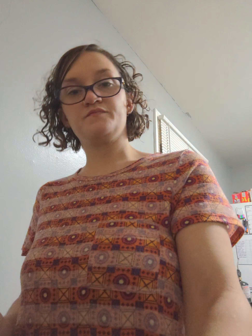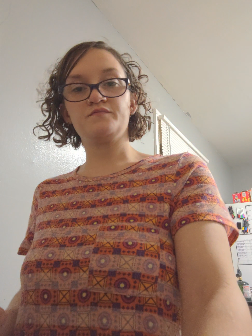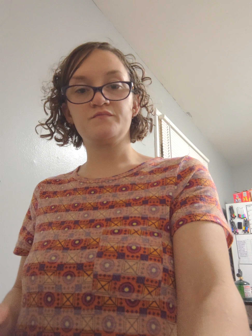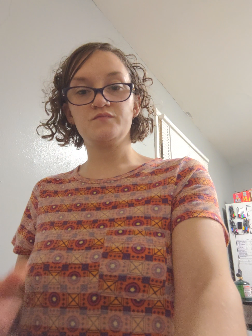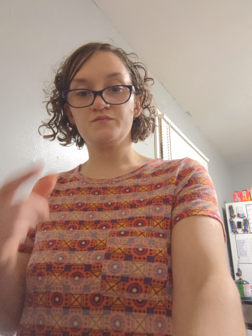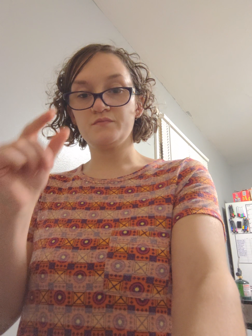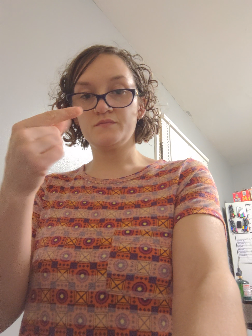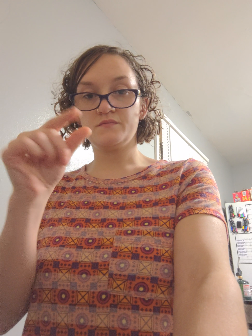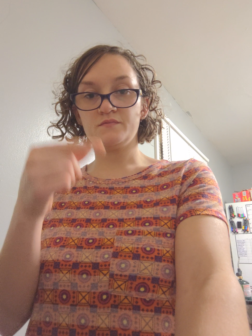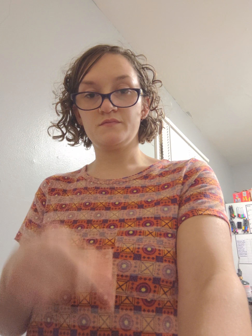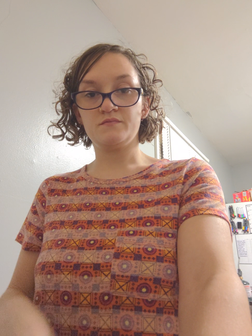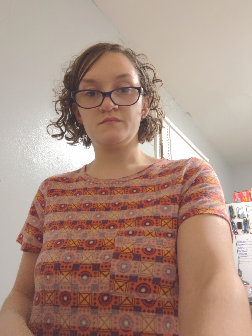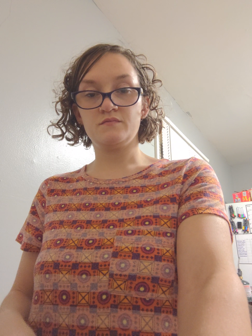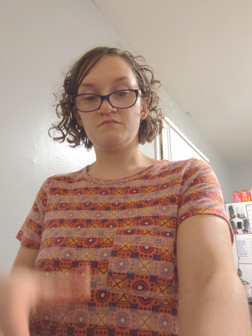green